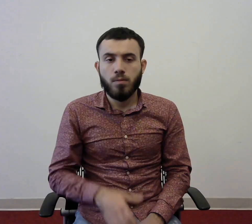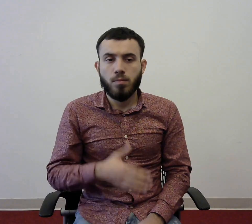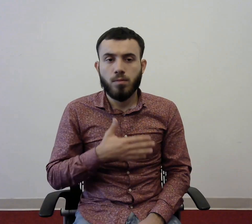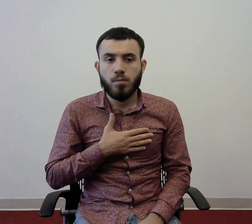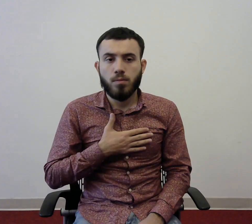mən